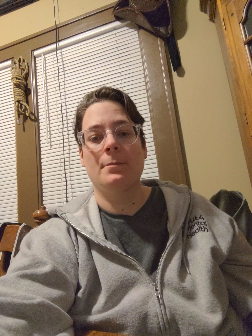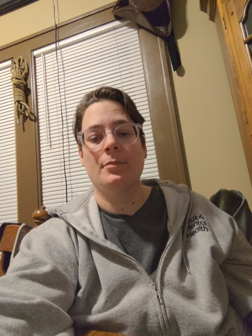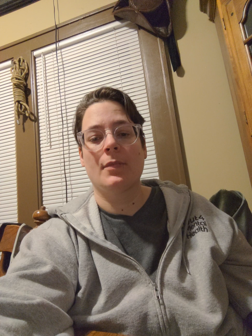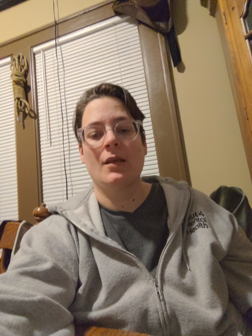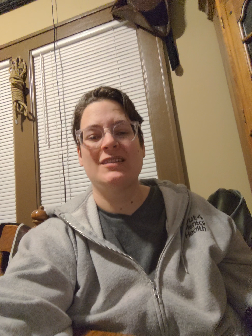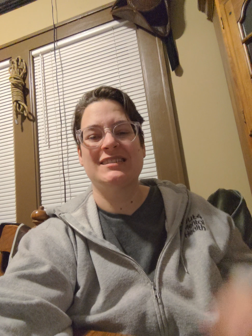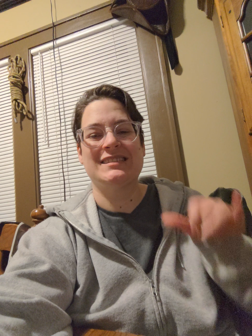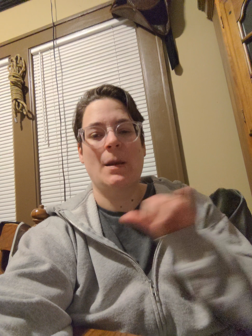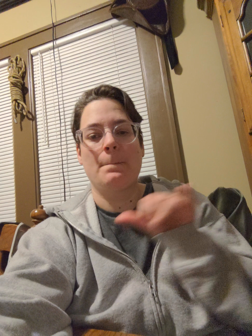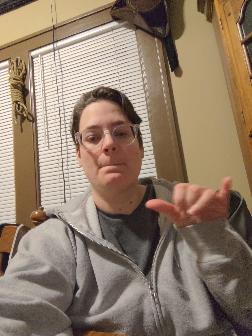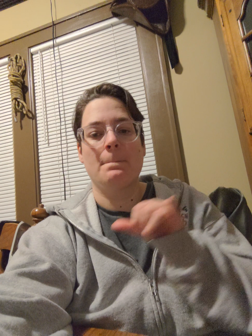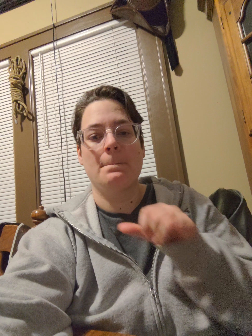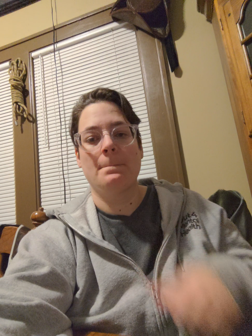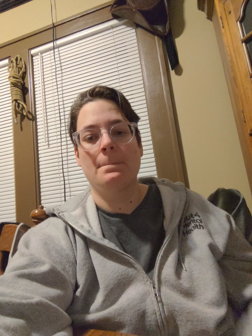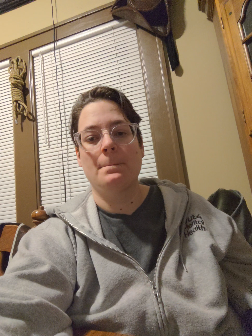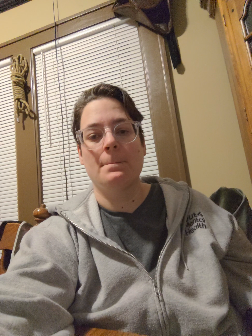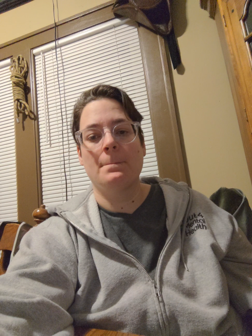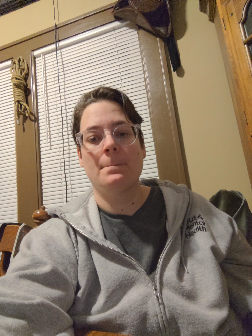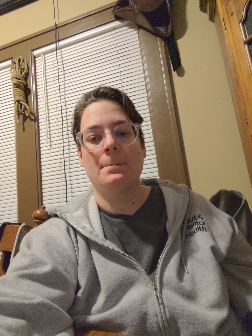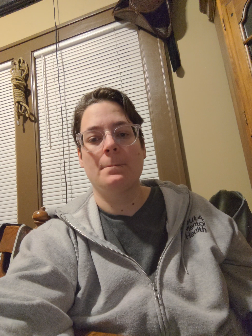same